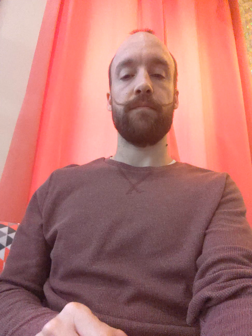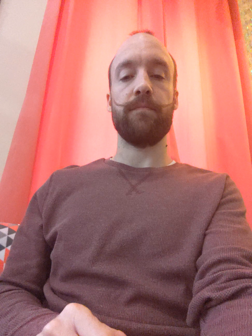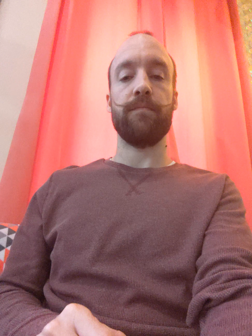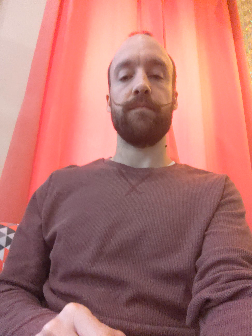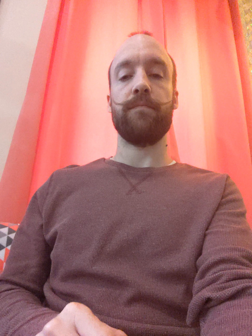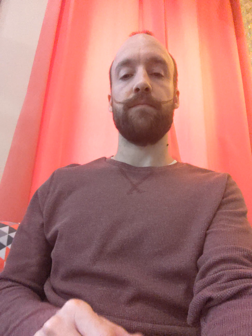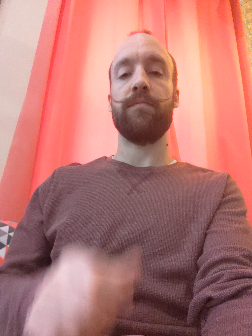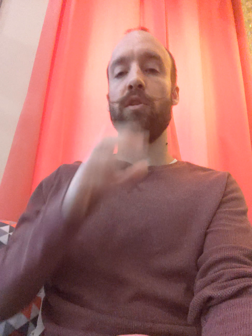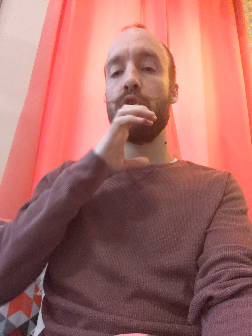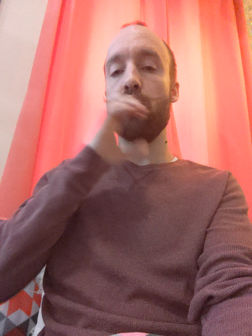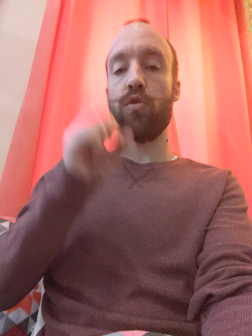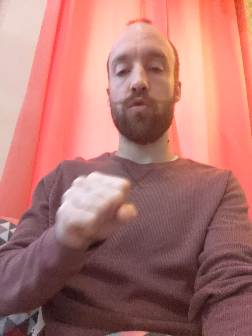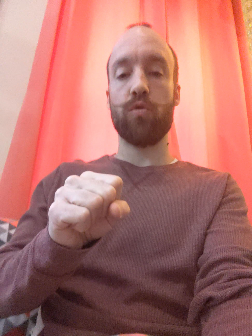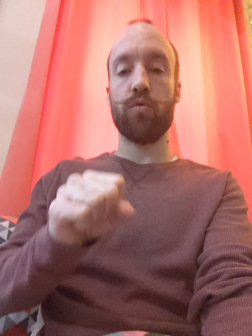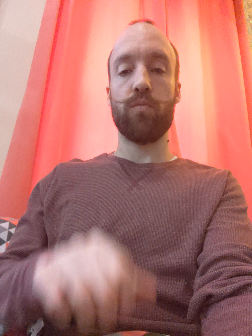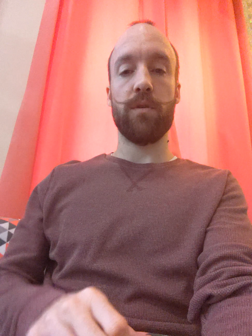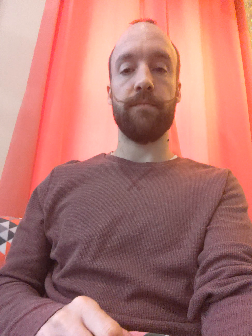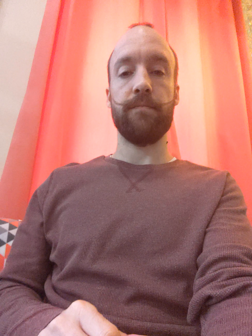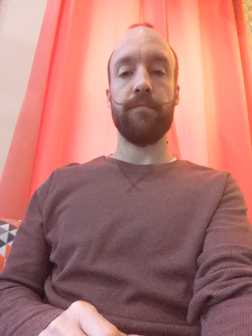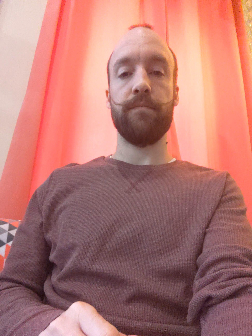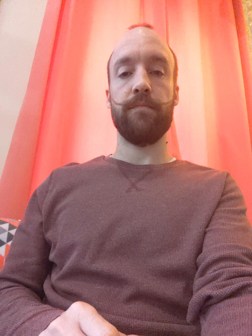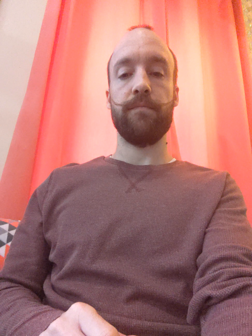old